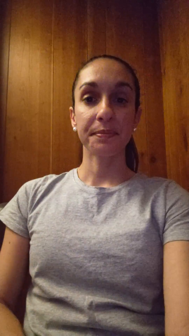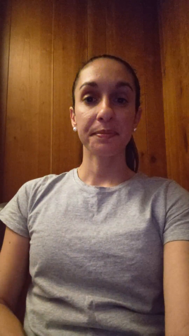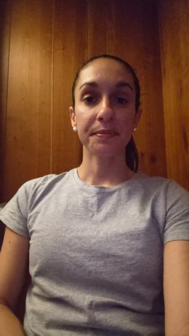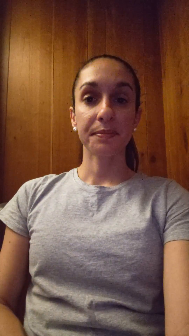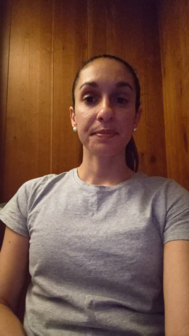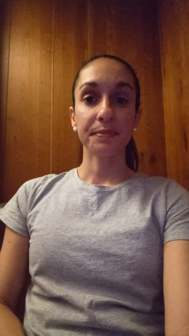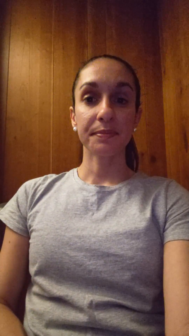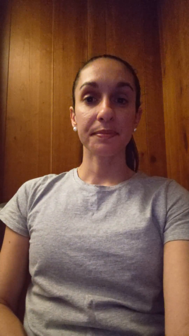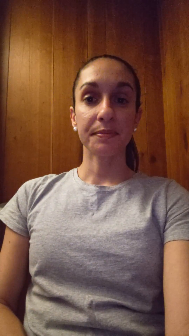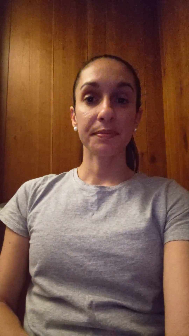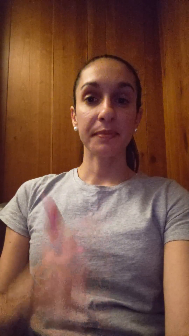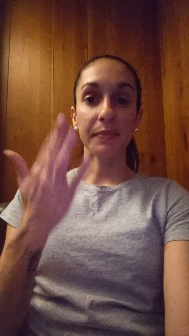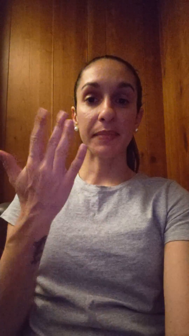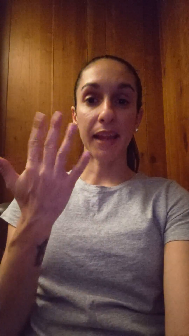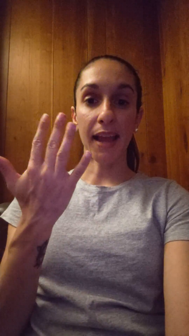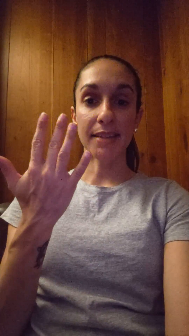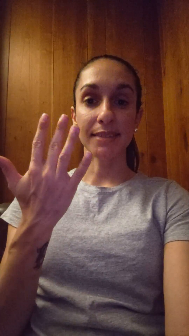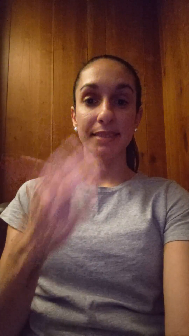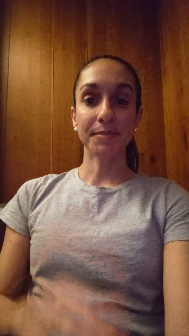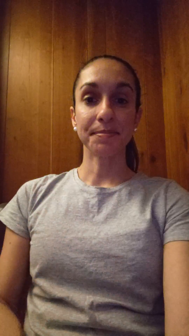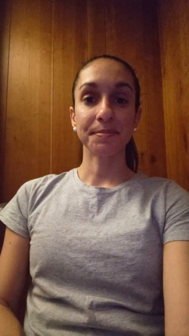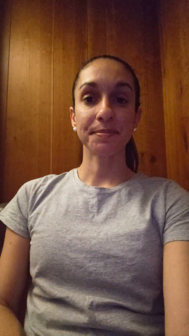hand